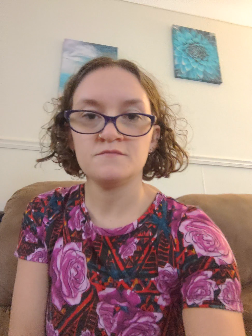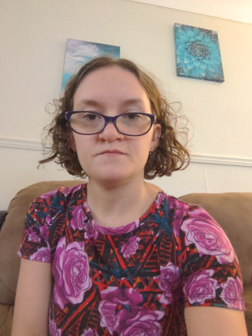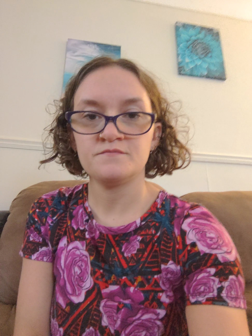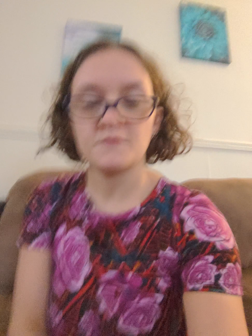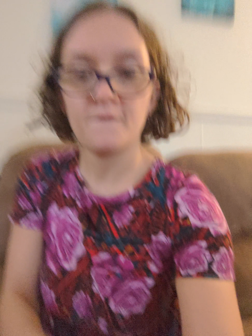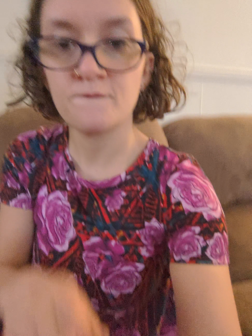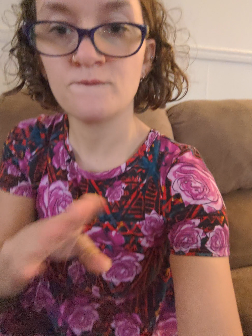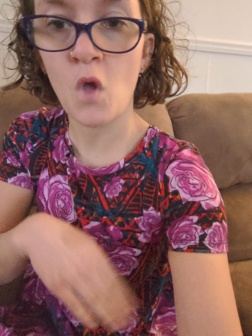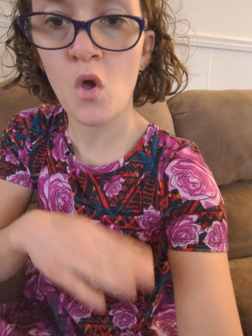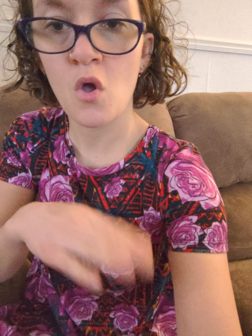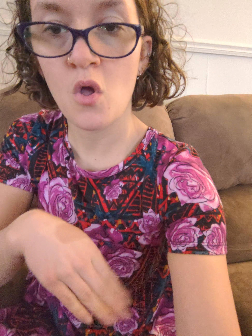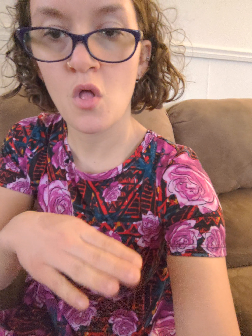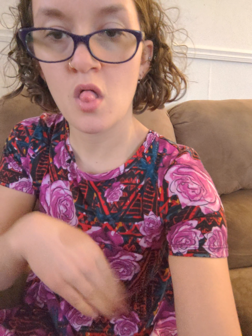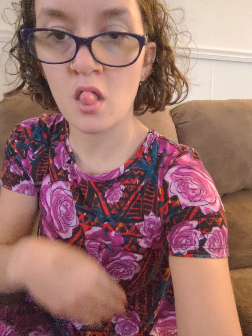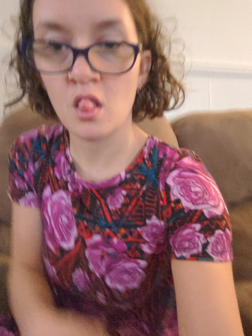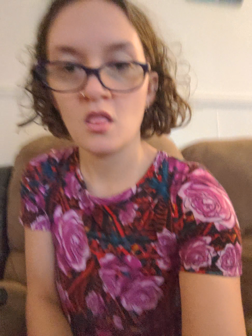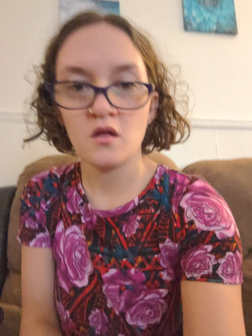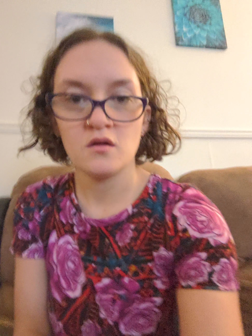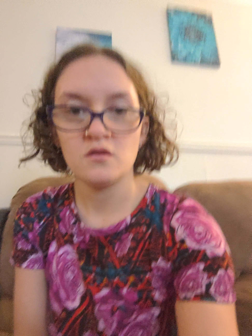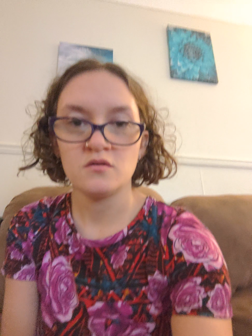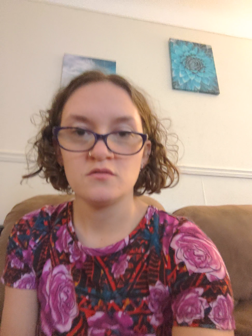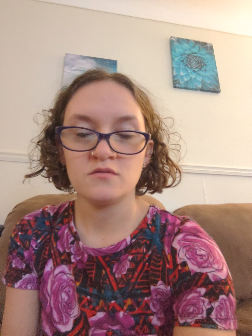fall